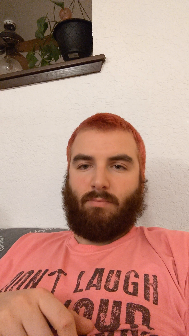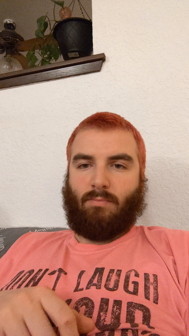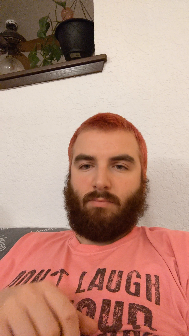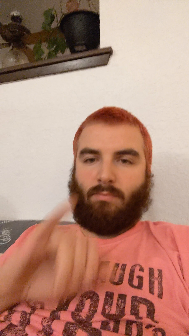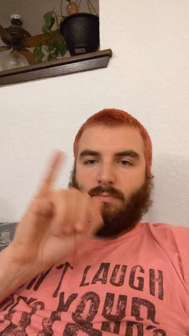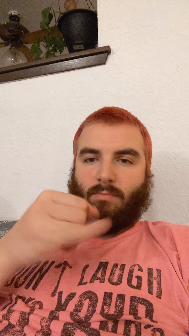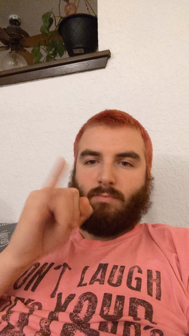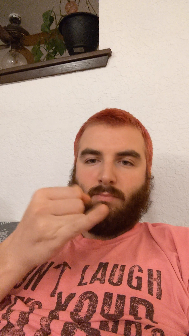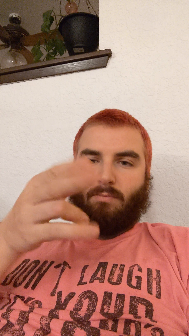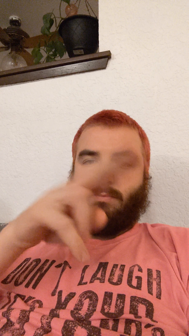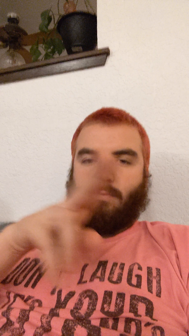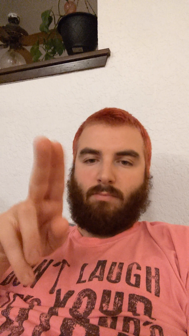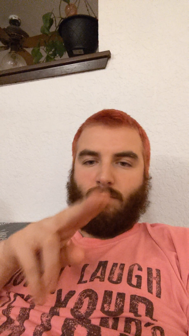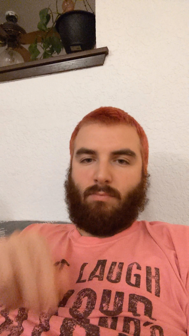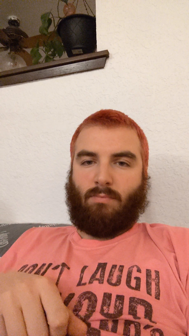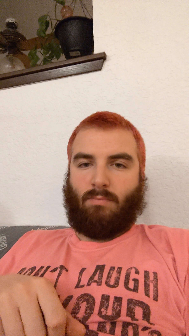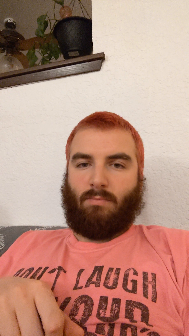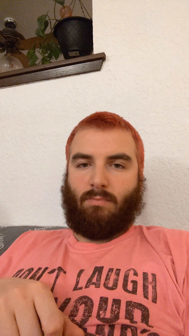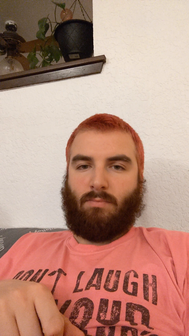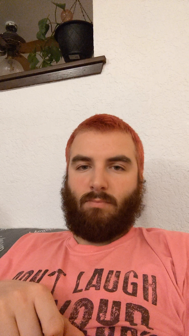jelly